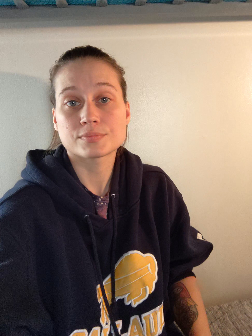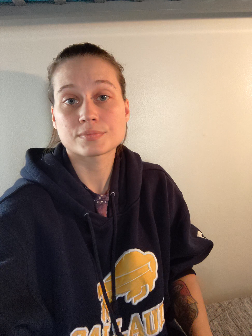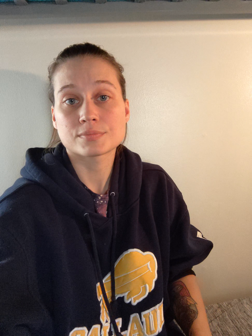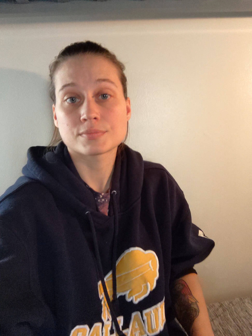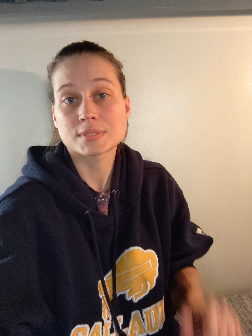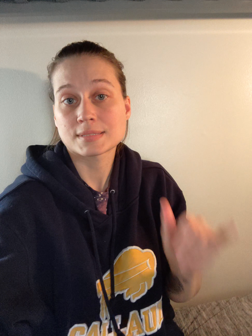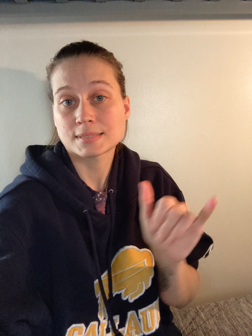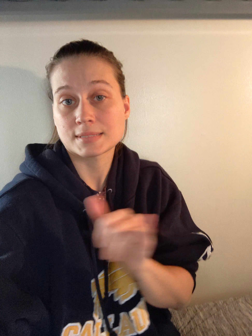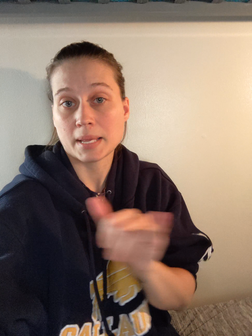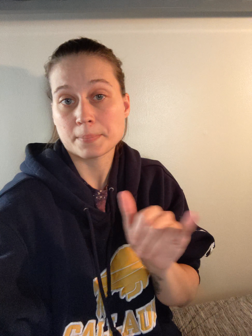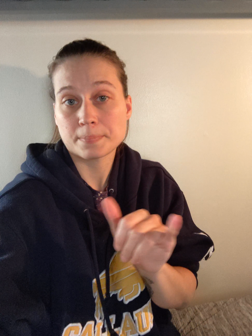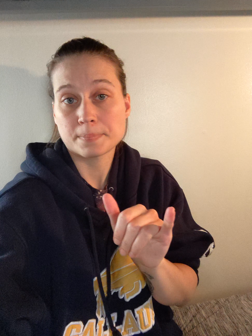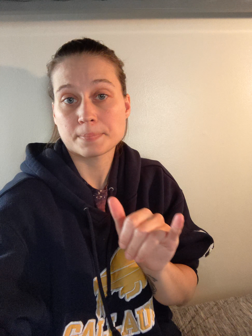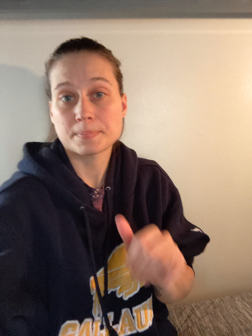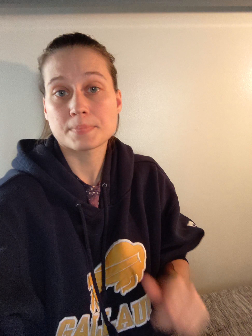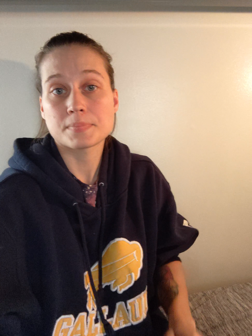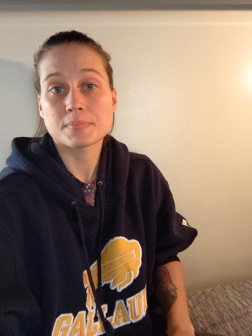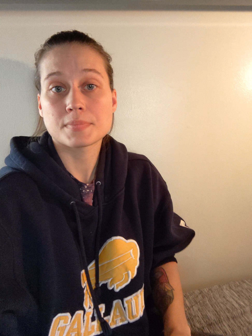same